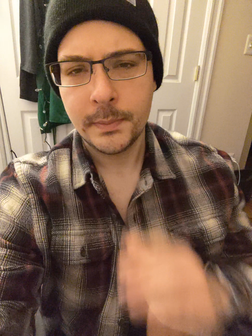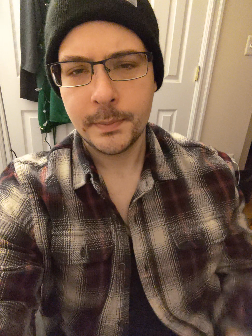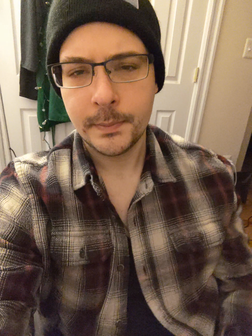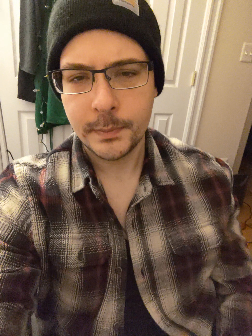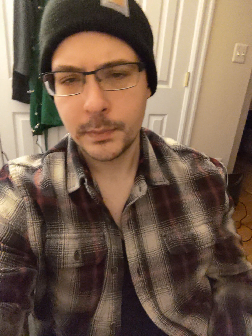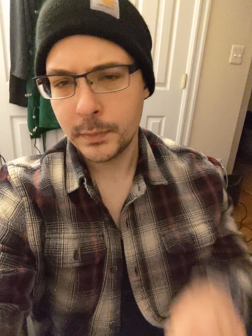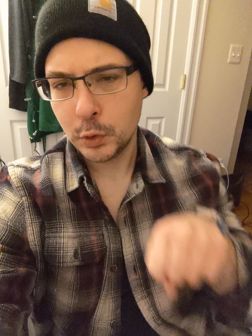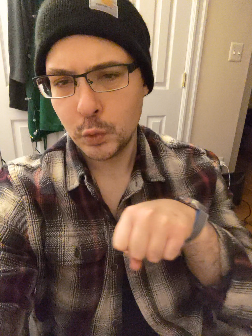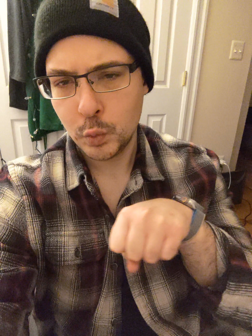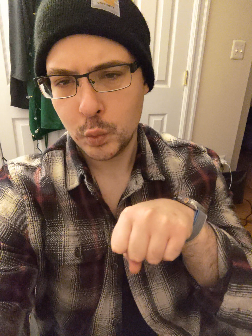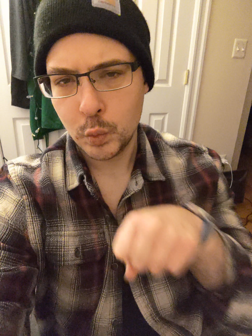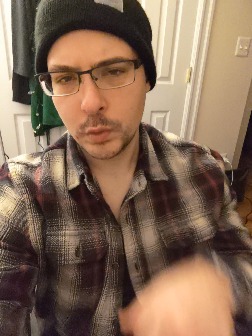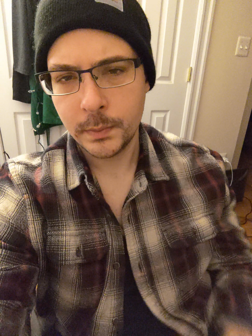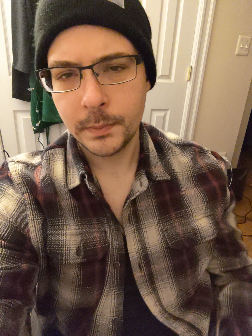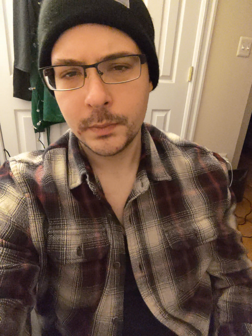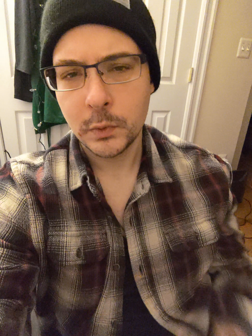shoe